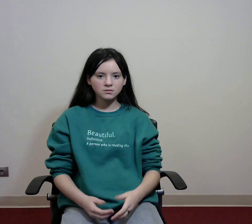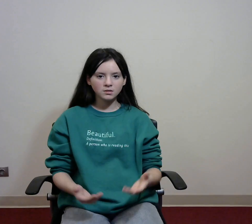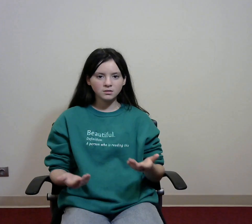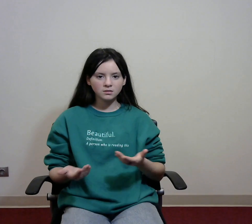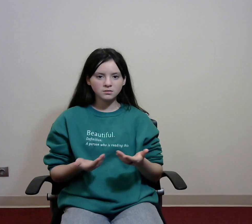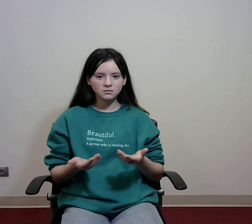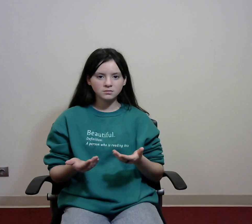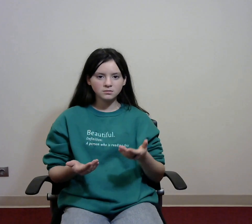hansı